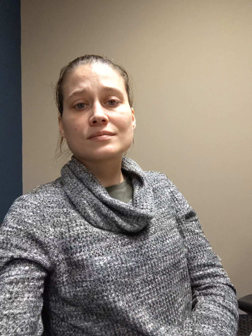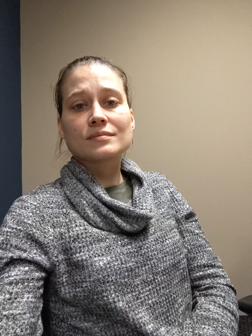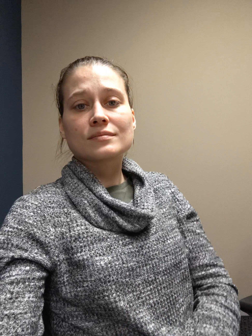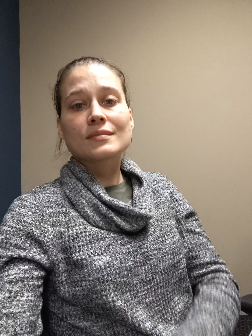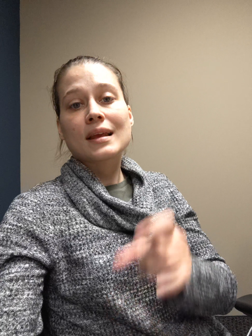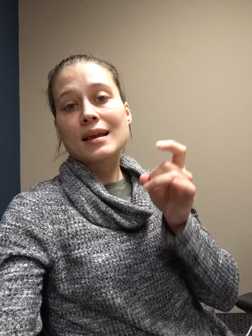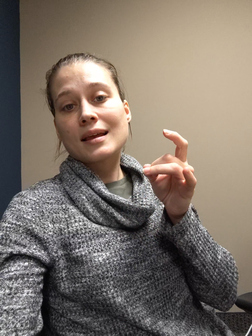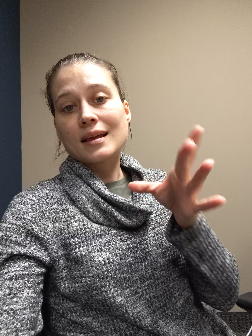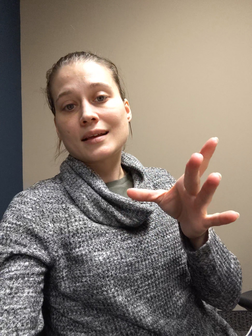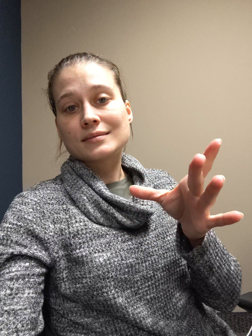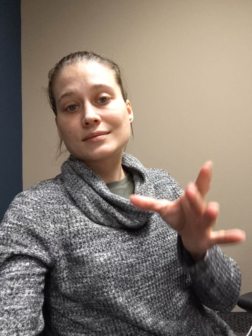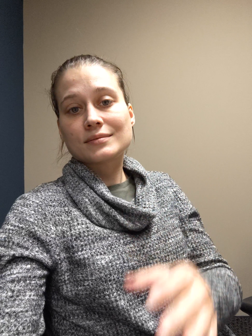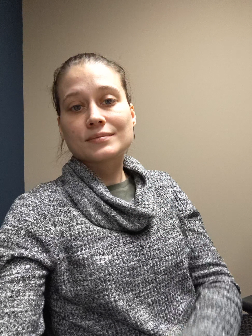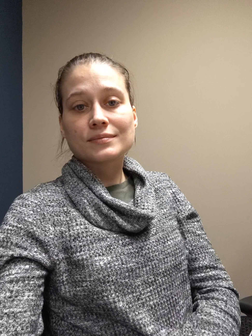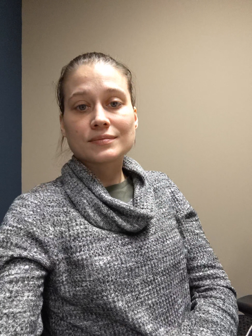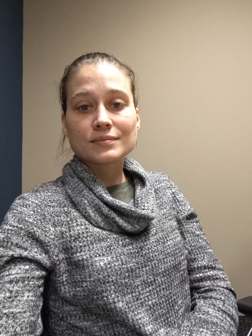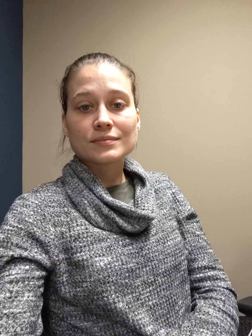hate